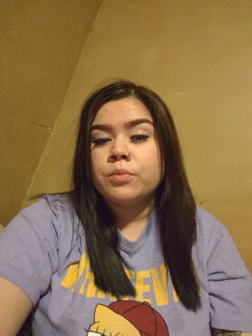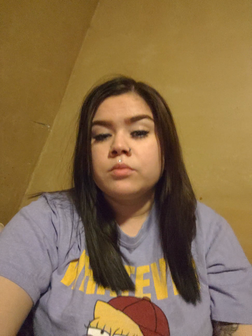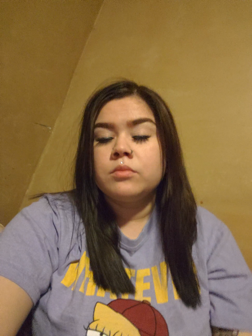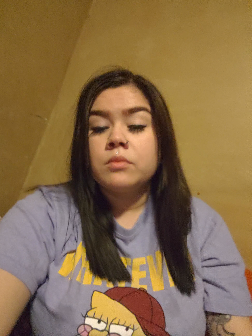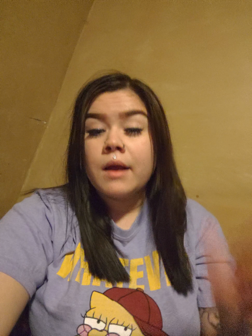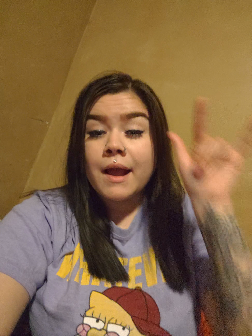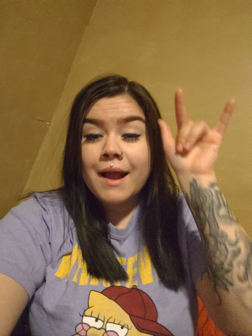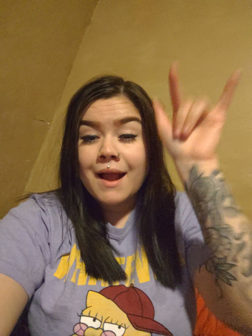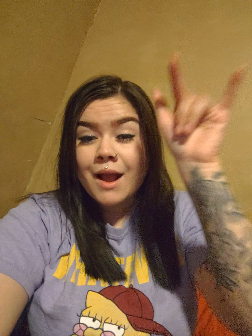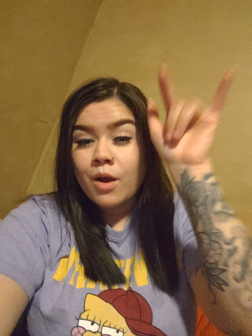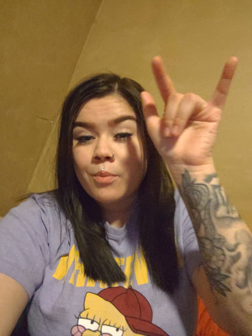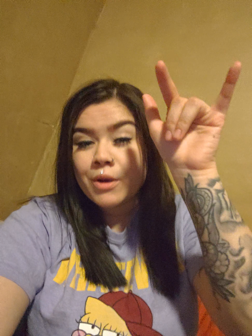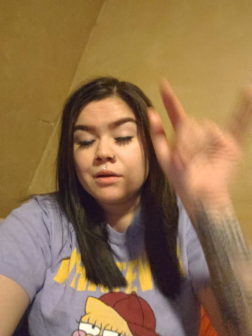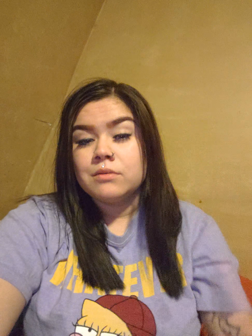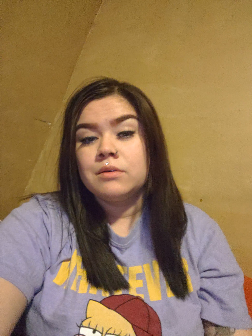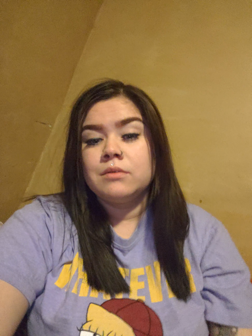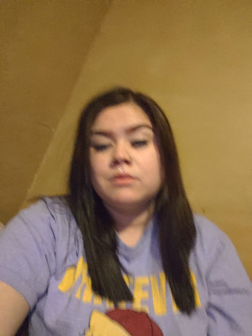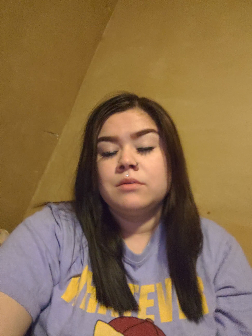airplane